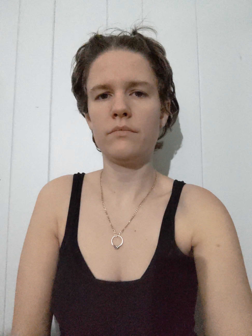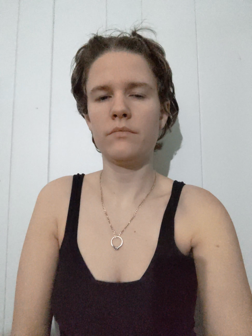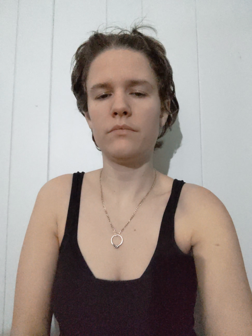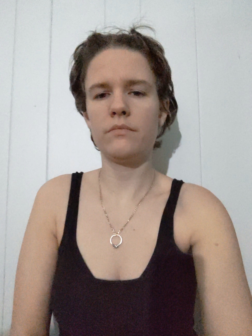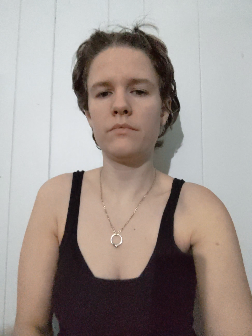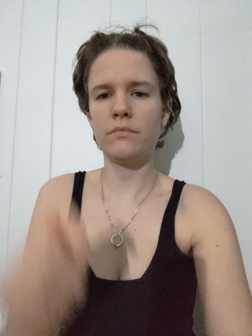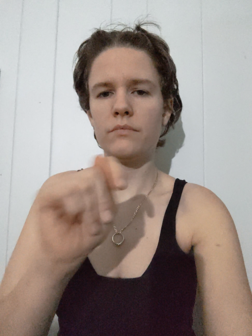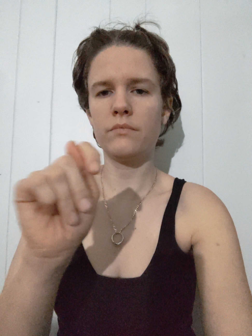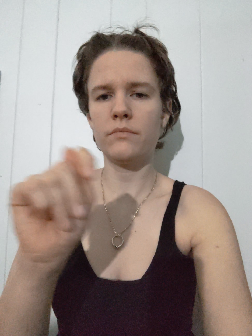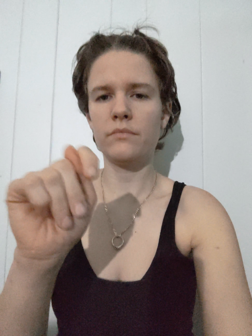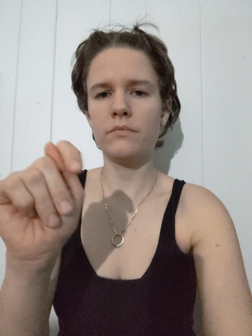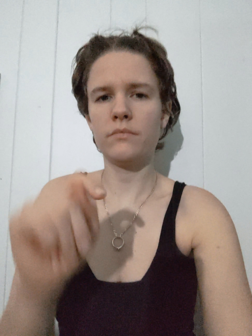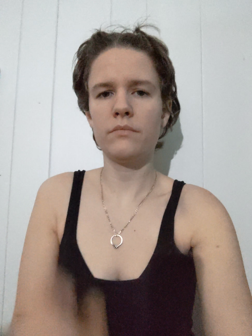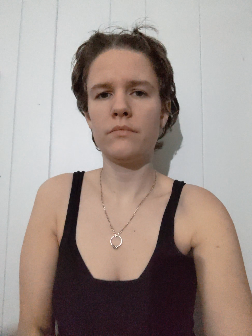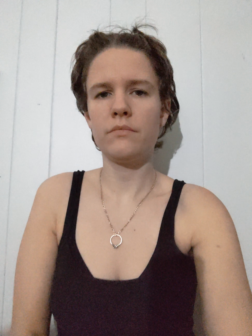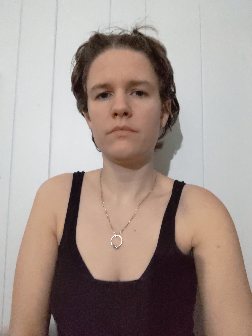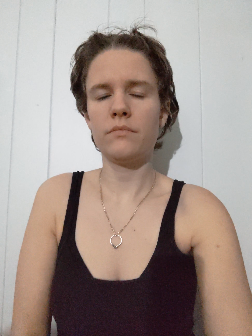potty